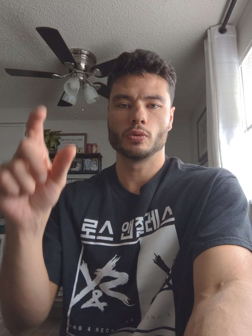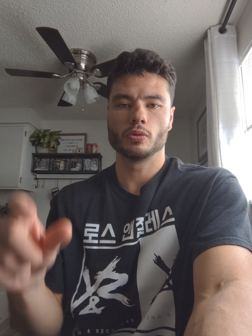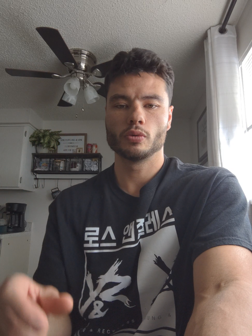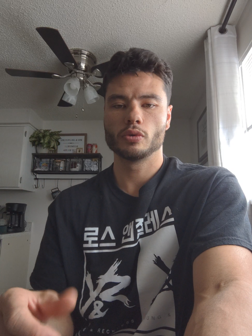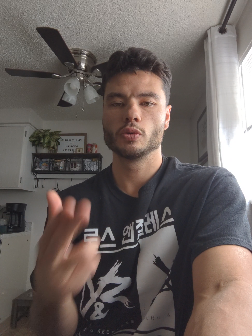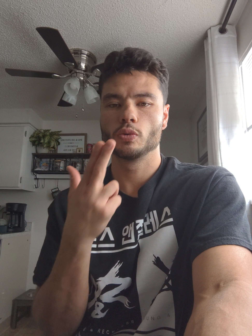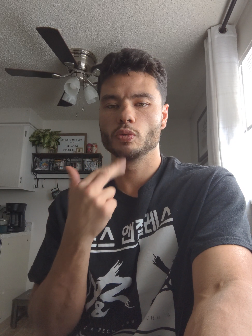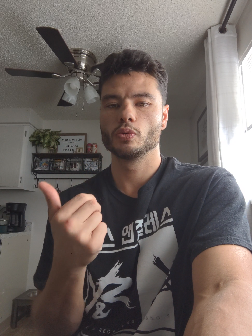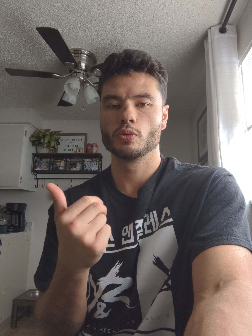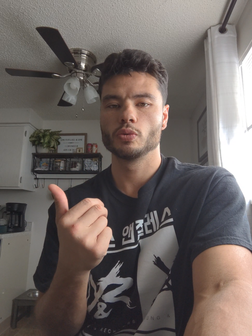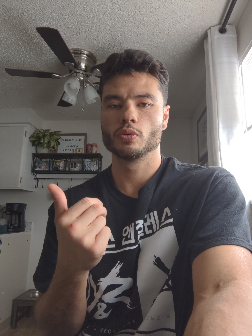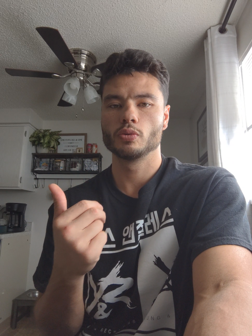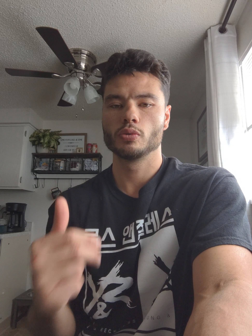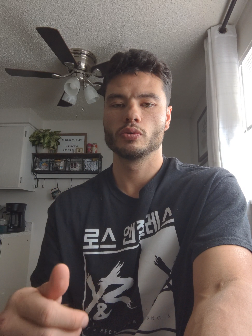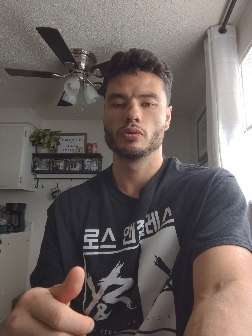cute